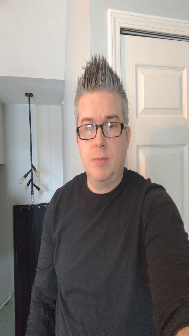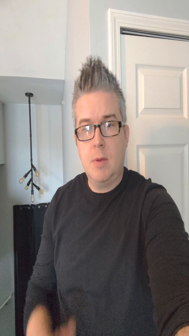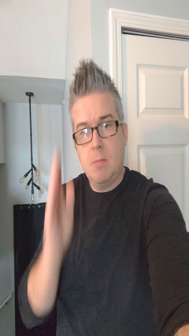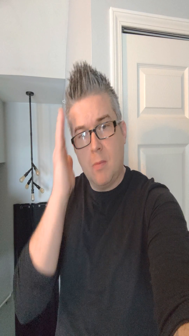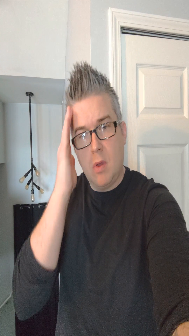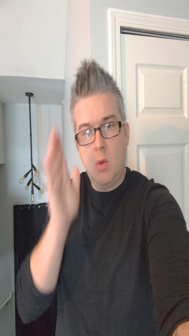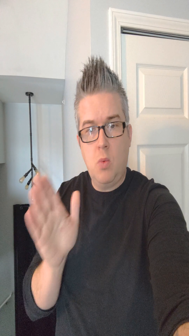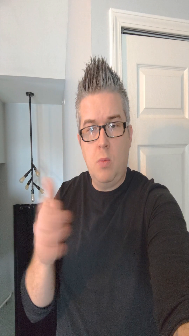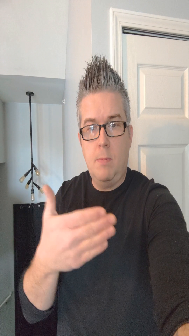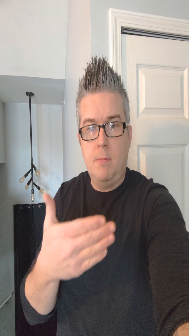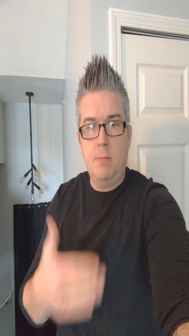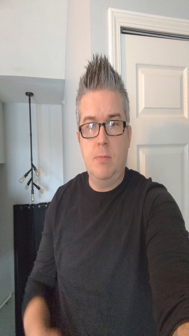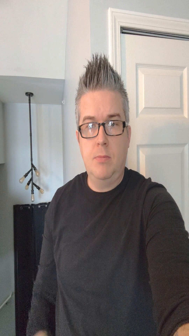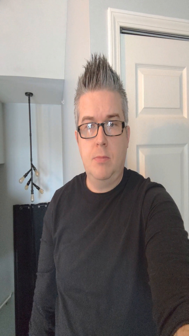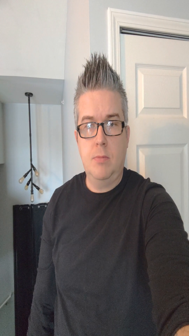bedroom